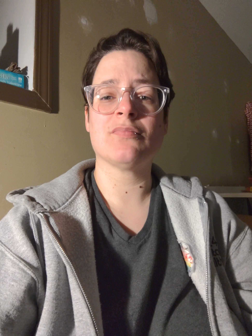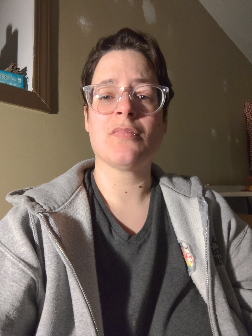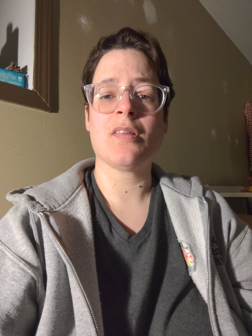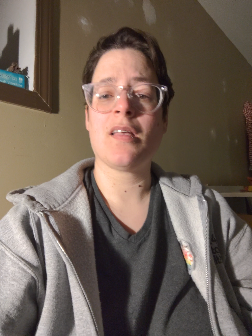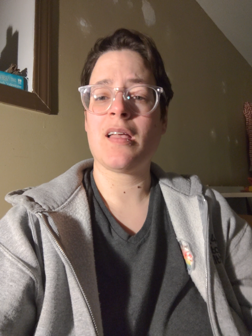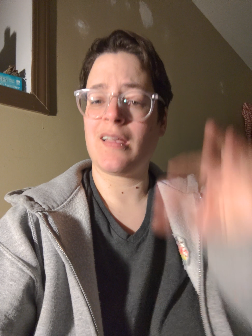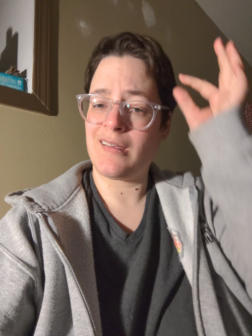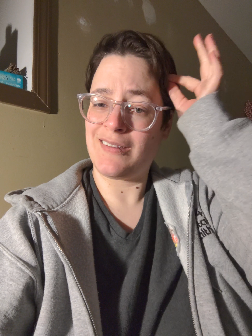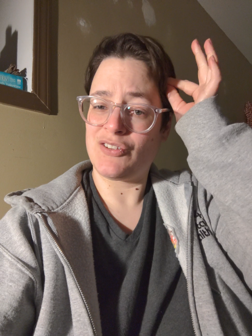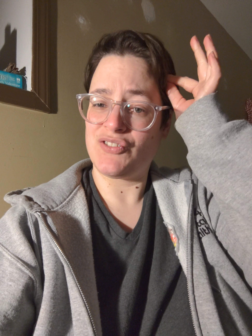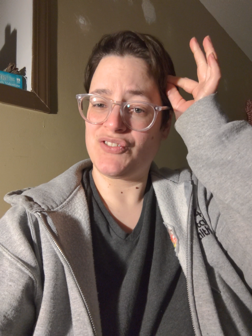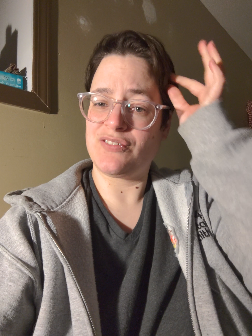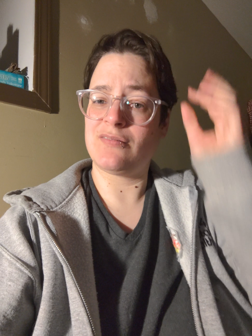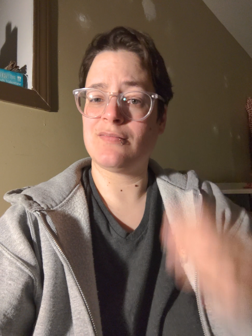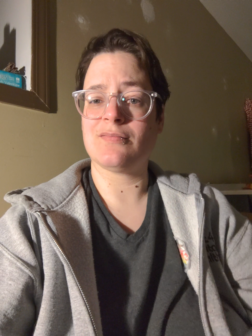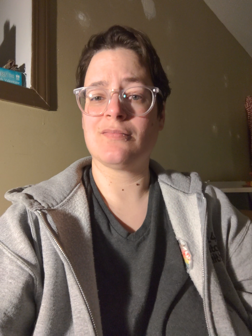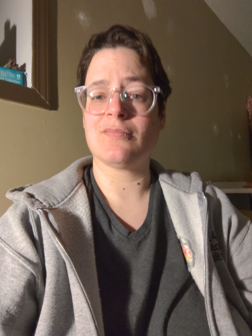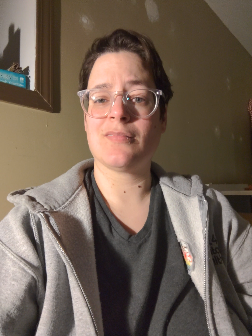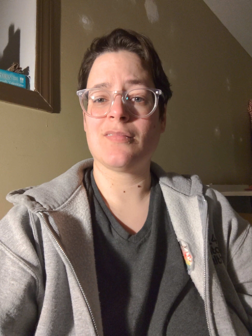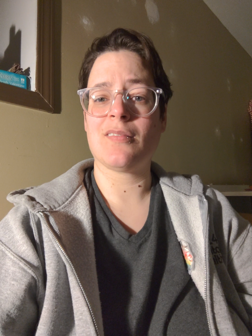hair